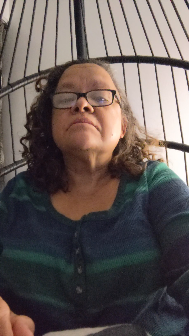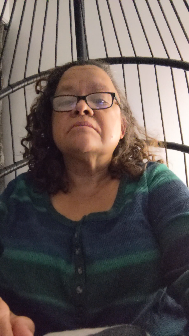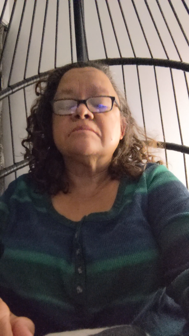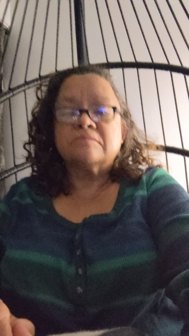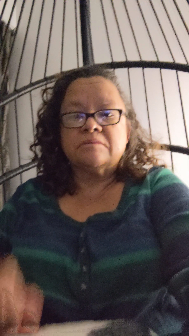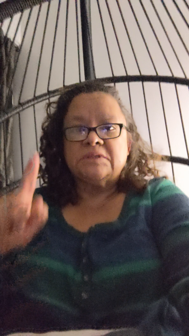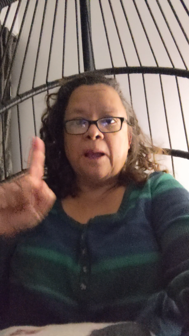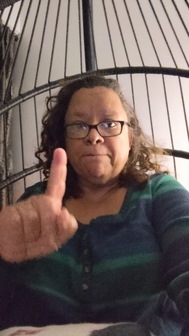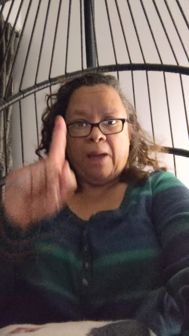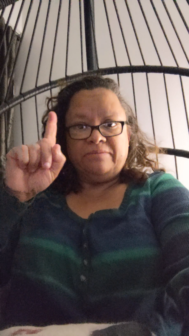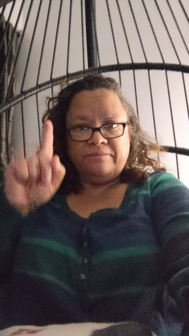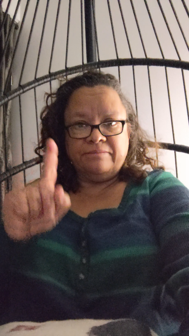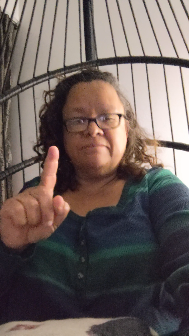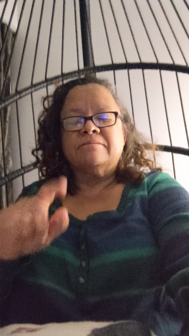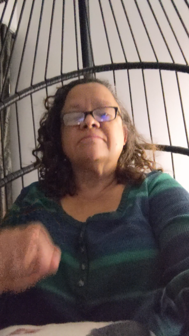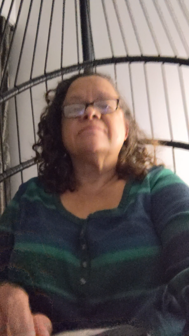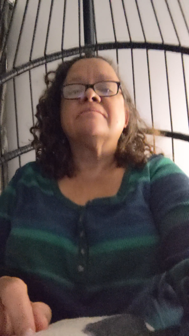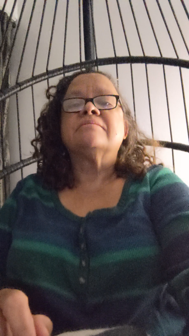bump